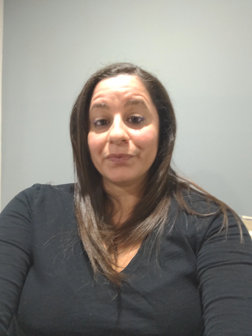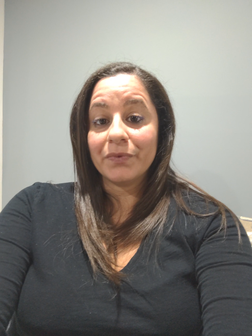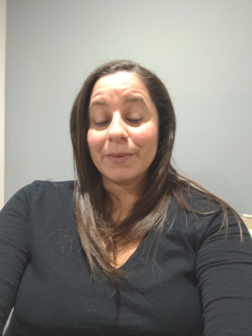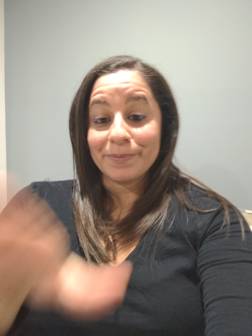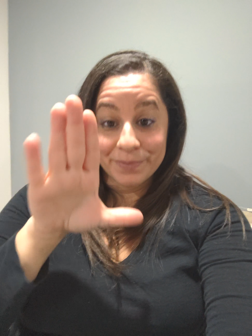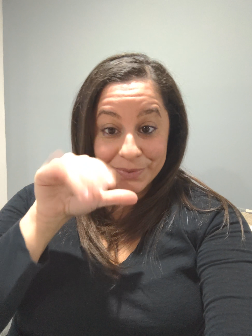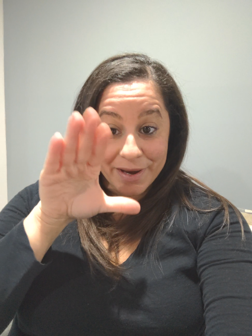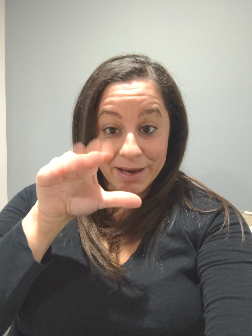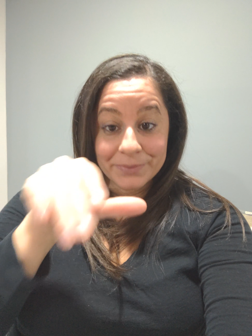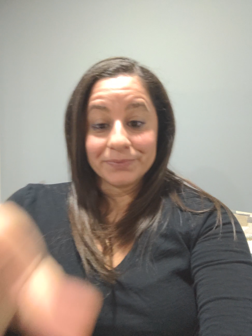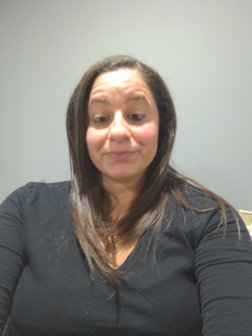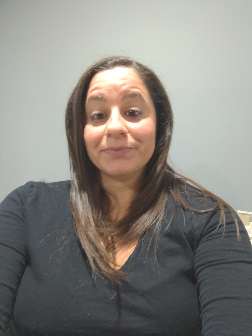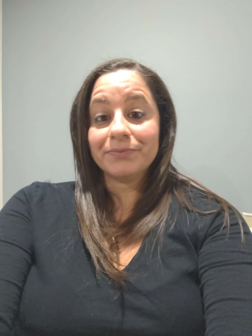bye